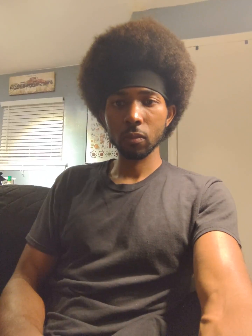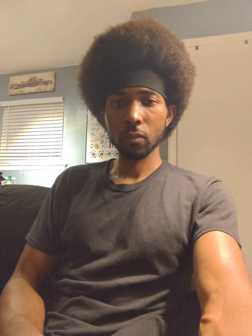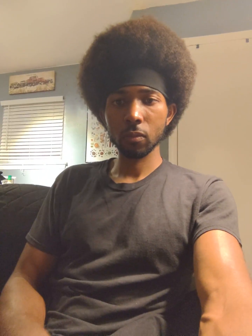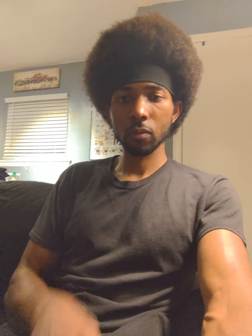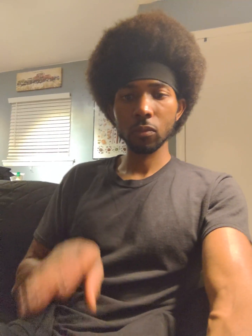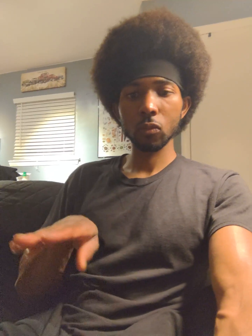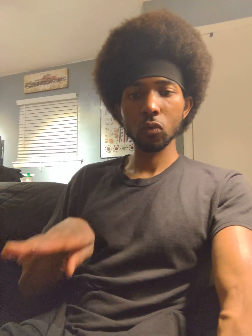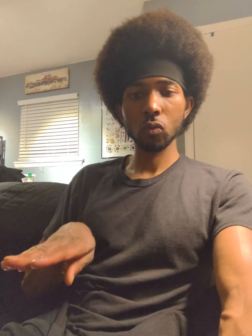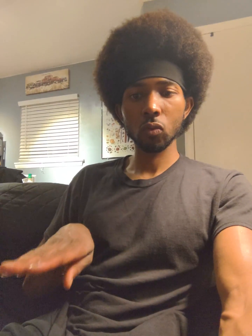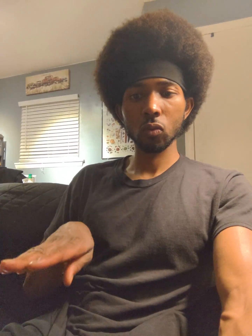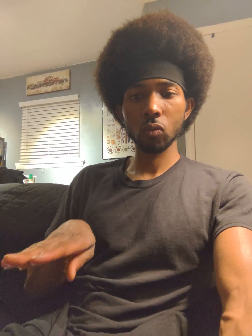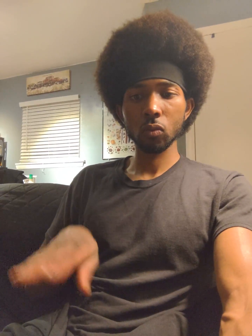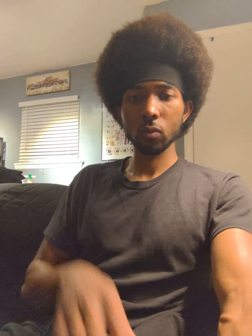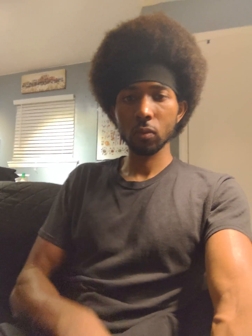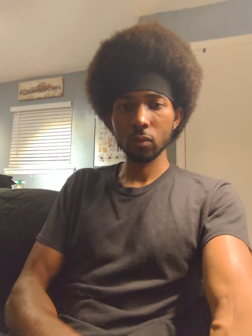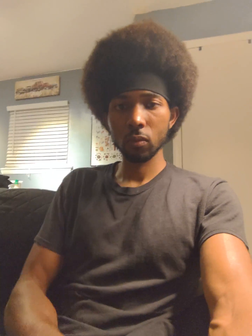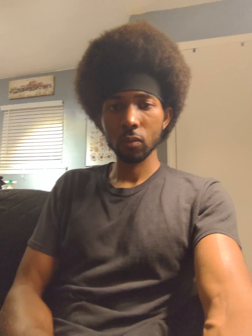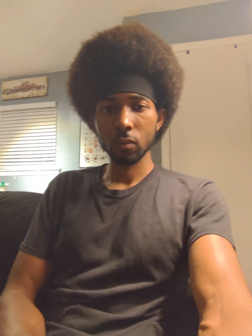penguin